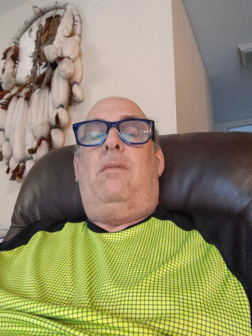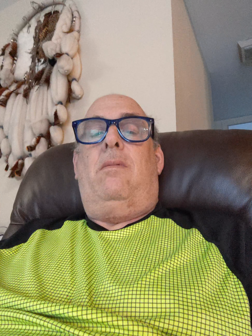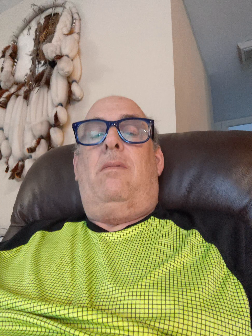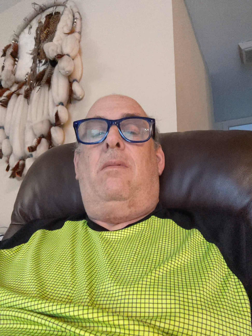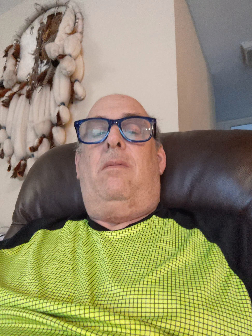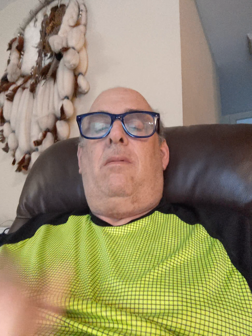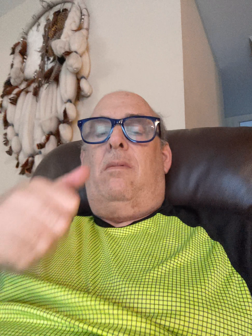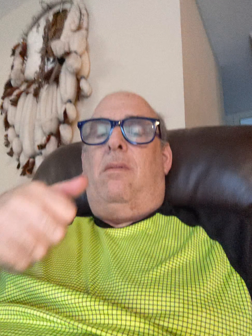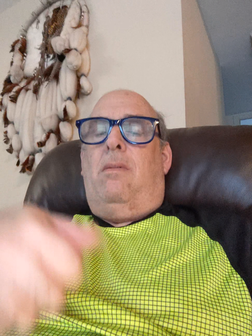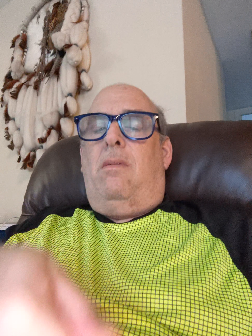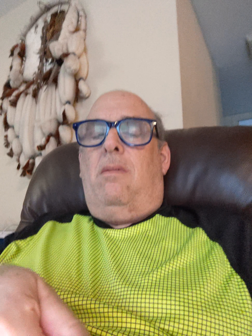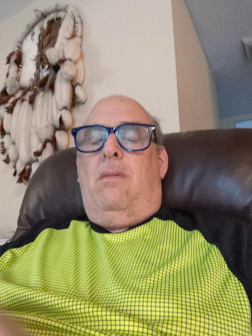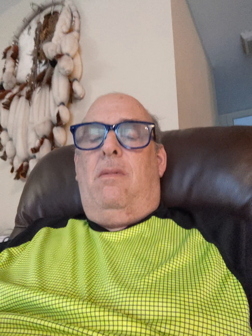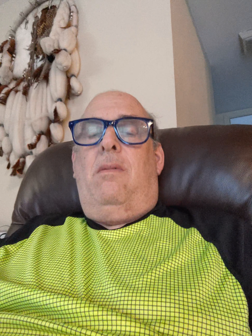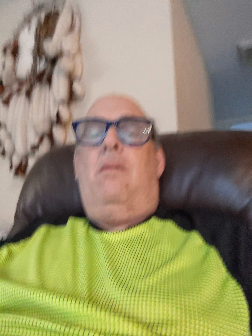hide